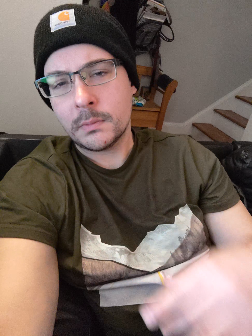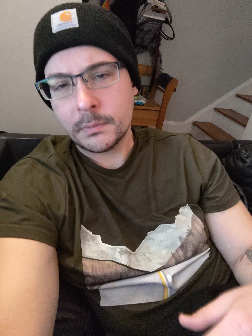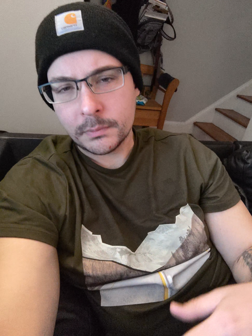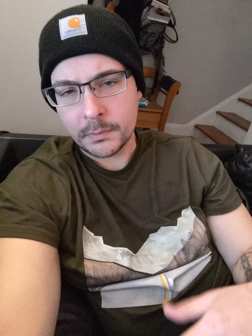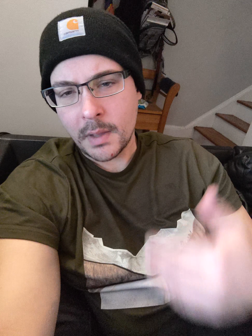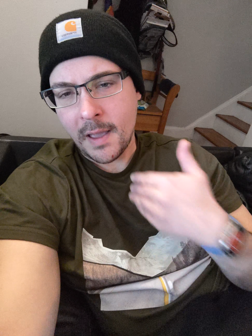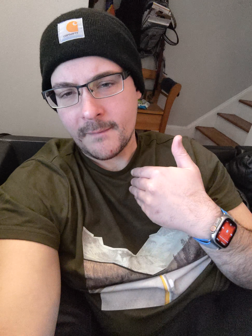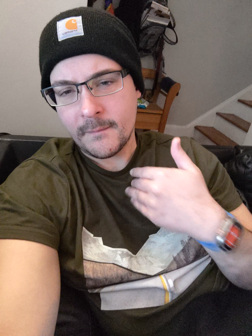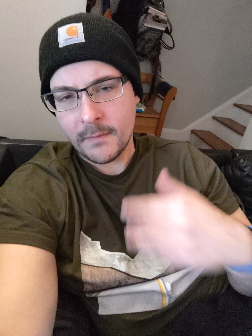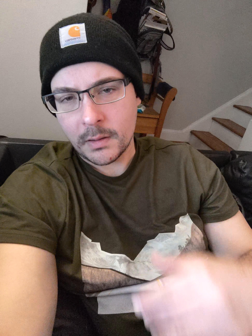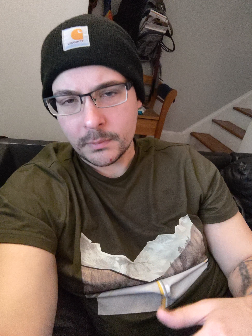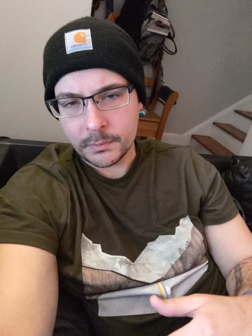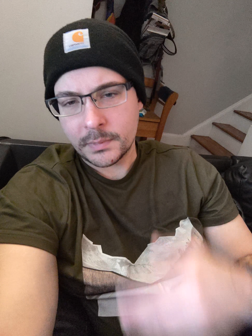have